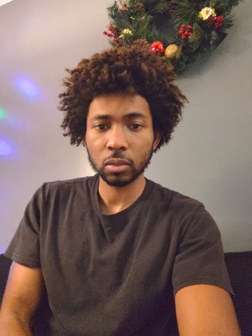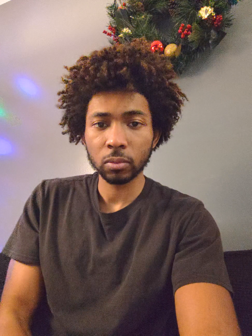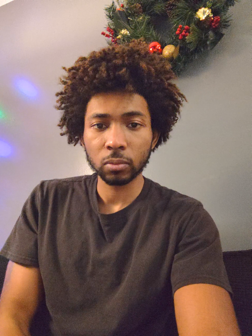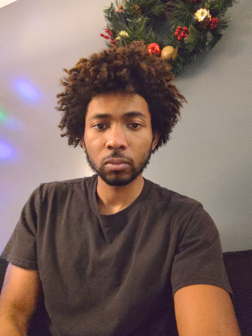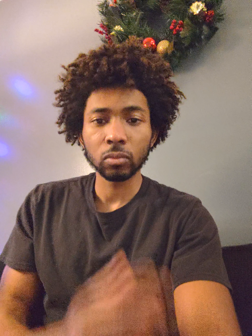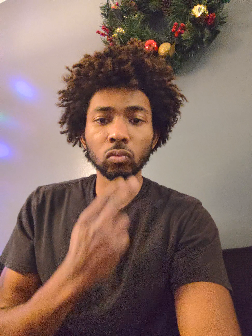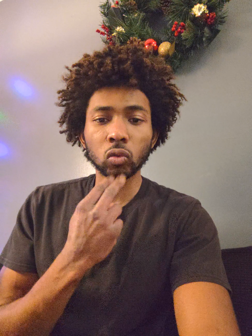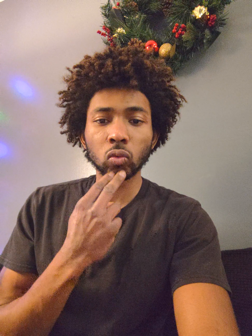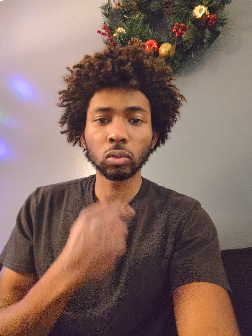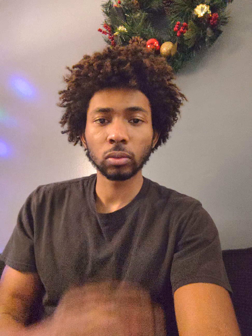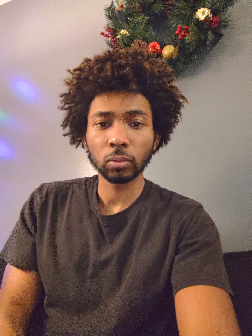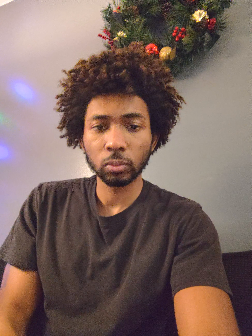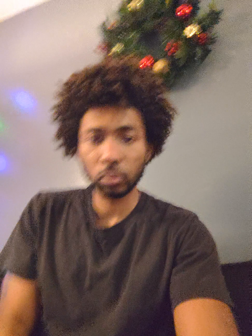cute